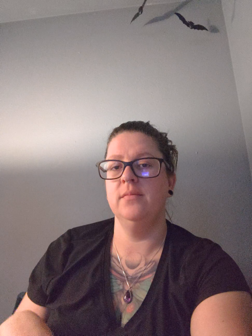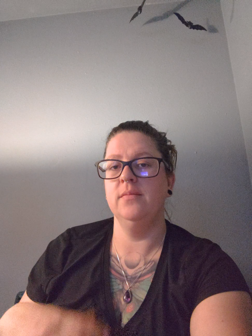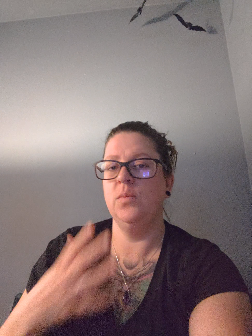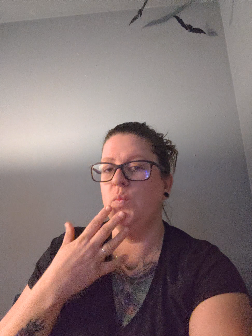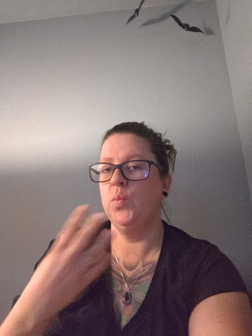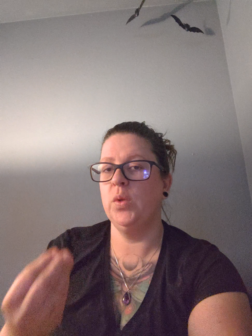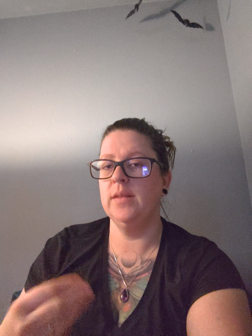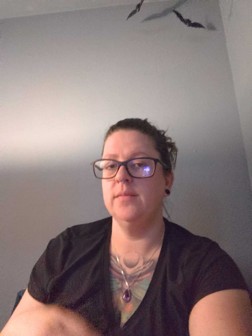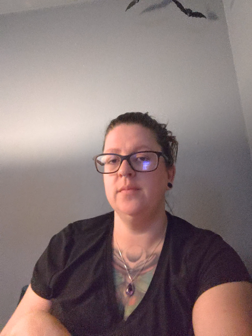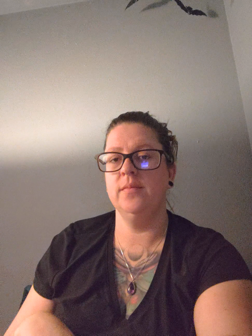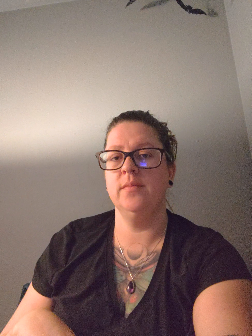wet